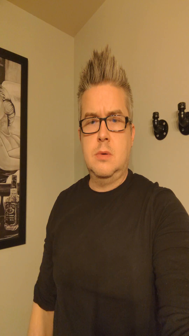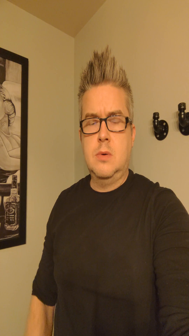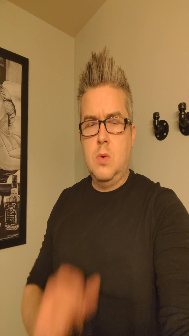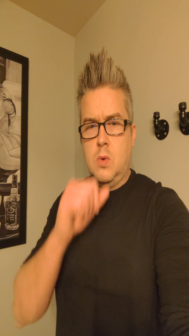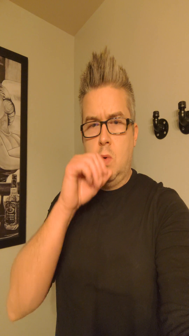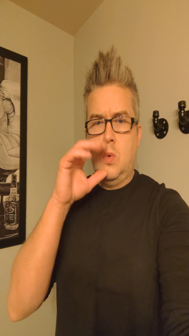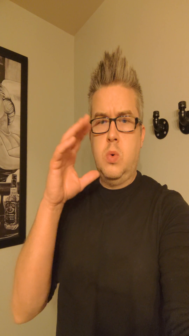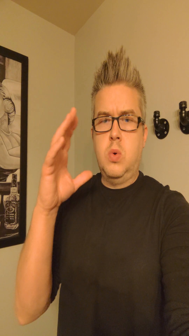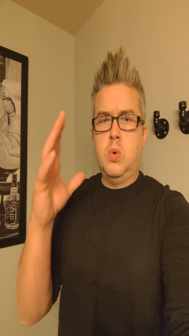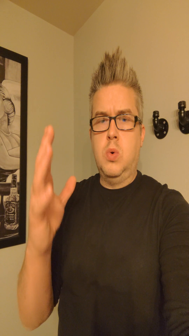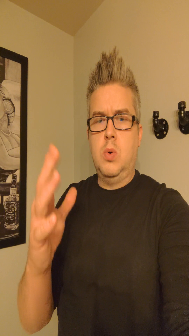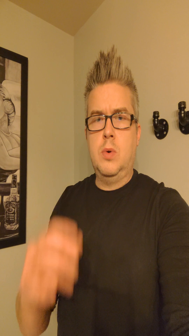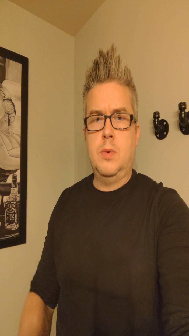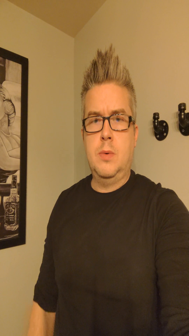balloon